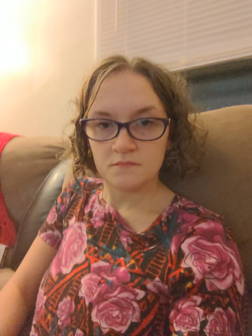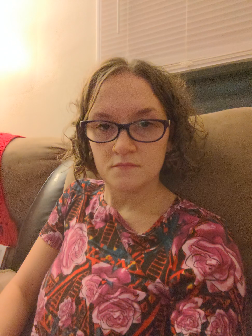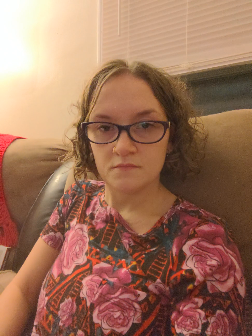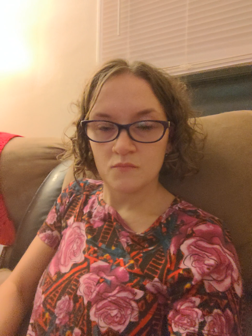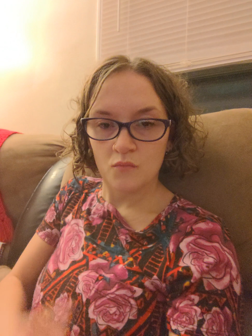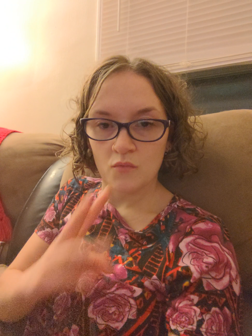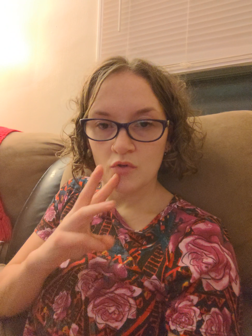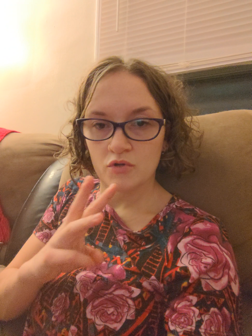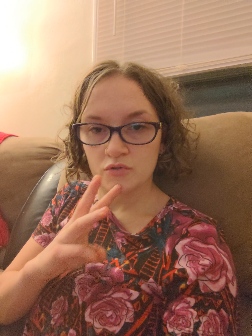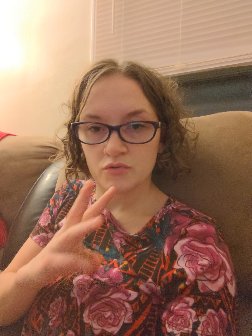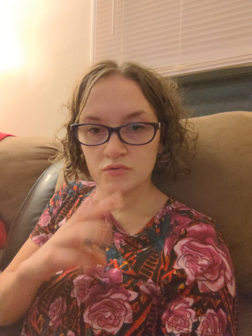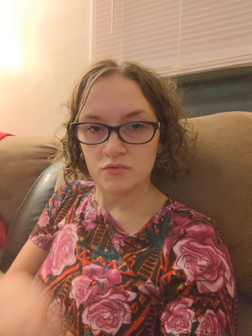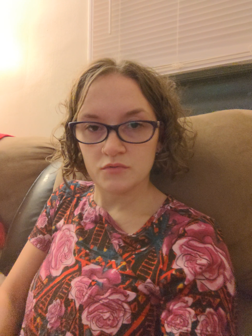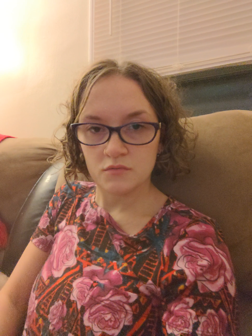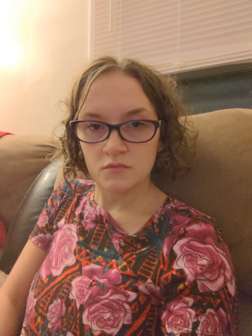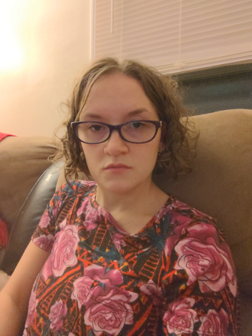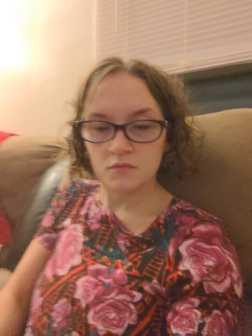water